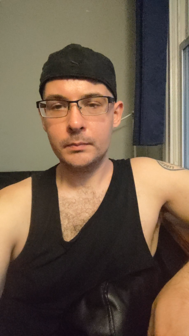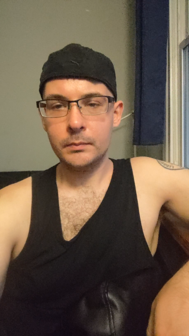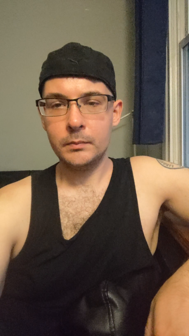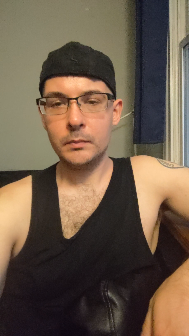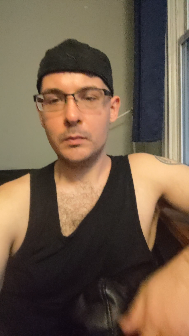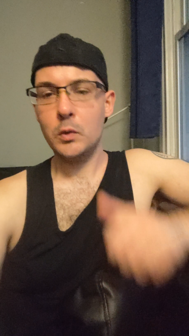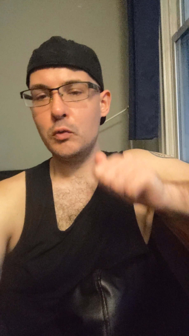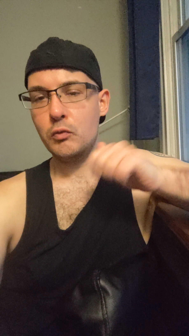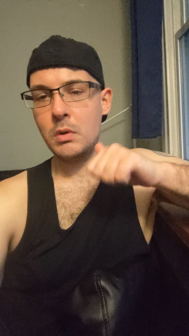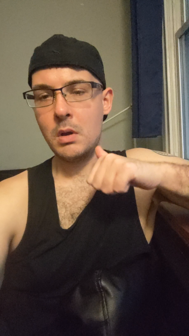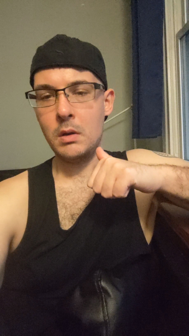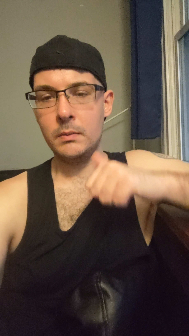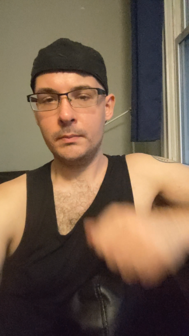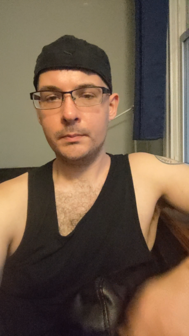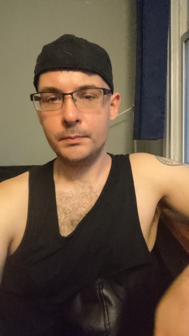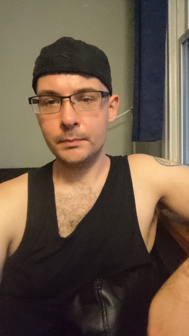rock